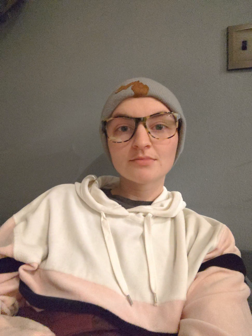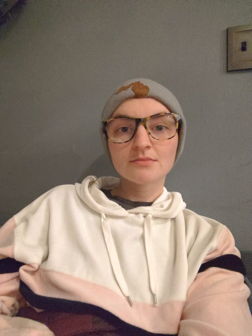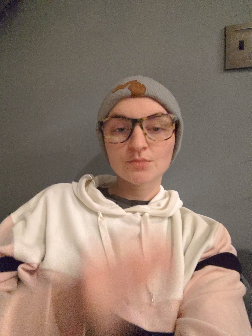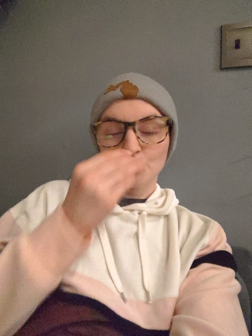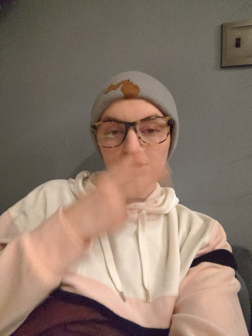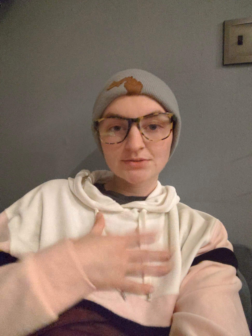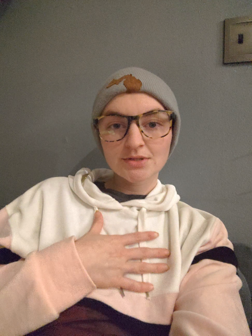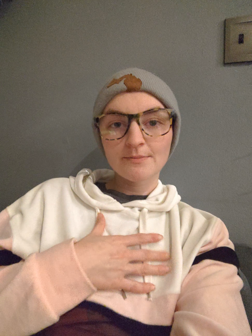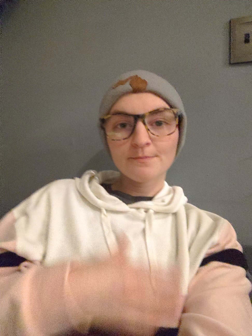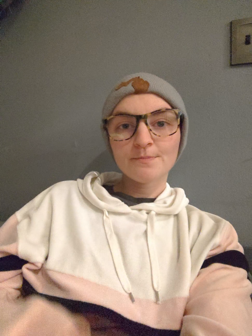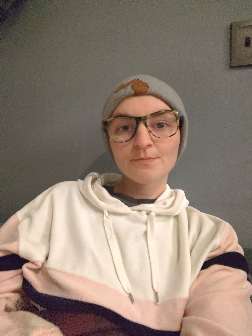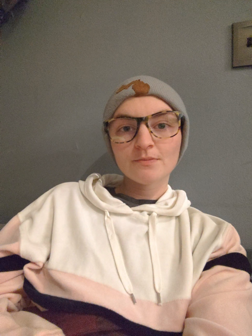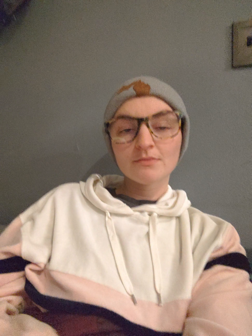pajamas